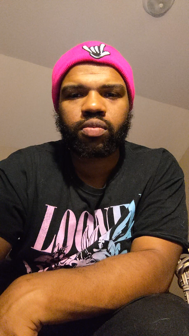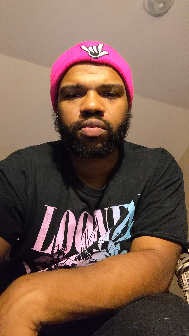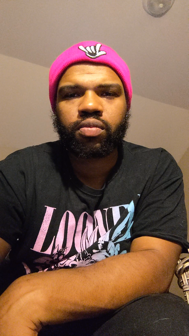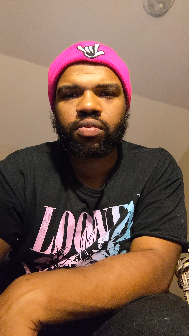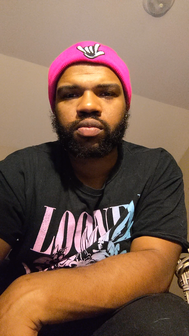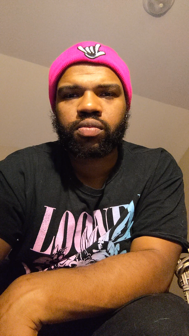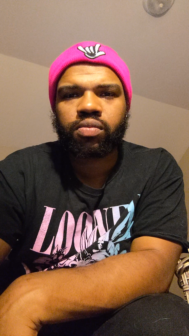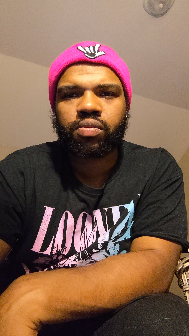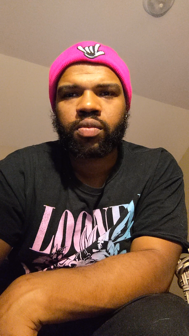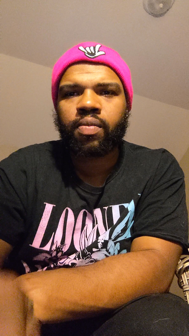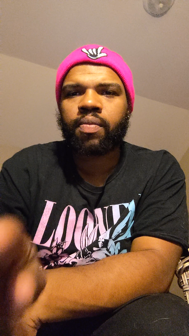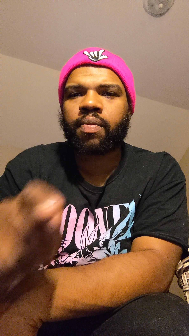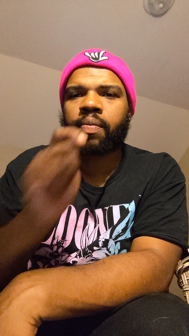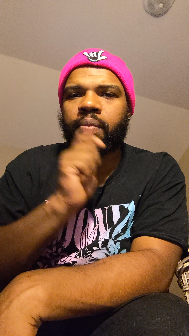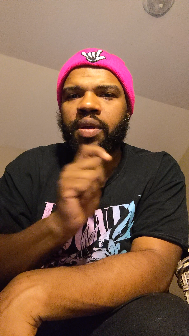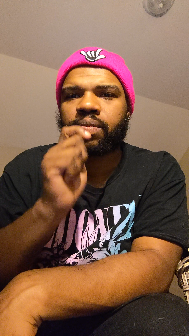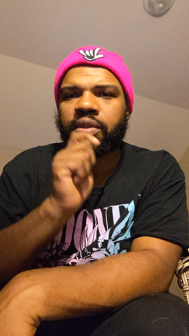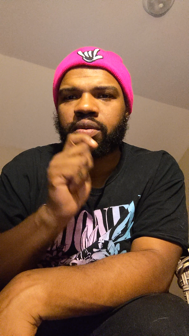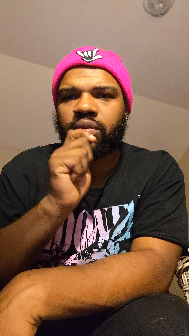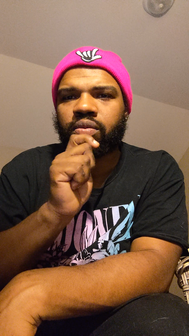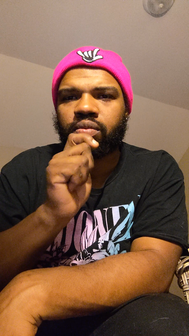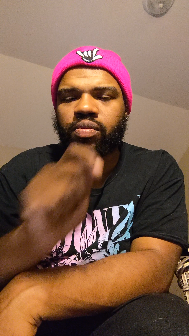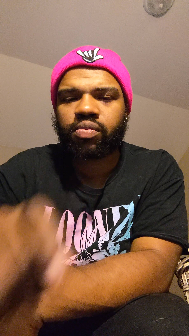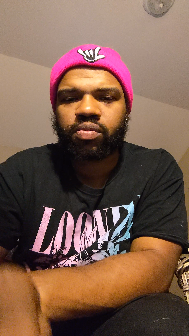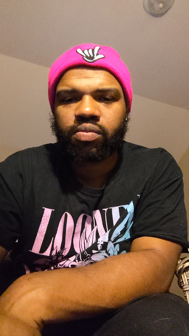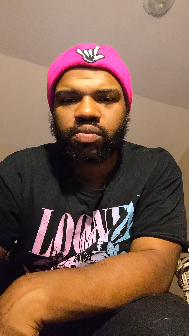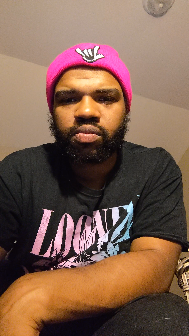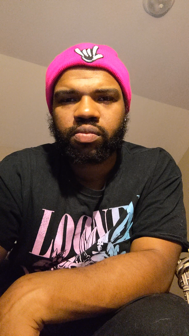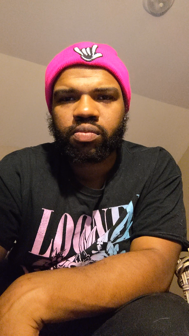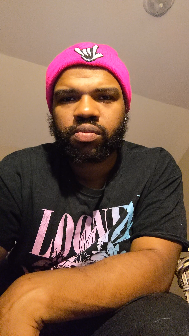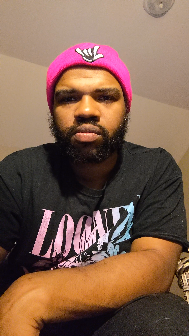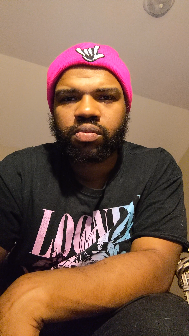popsicle